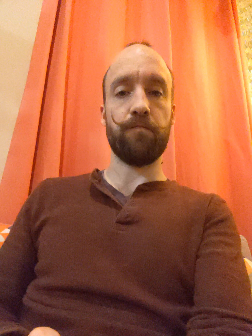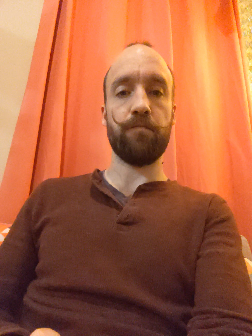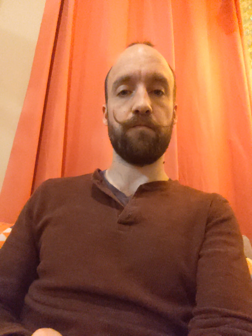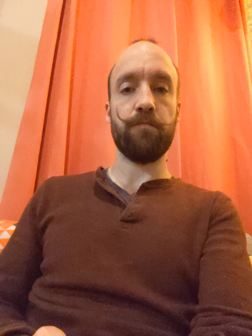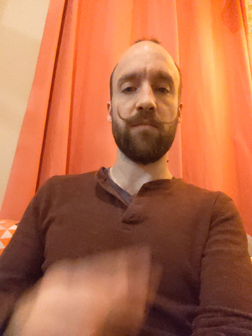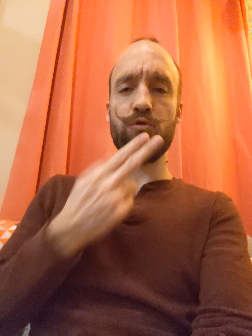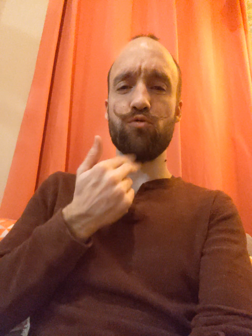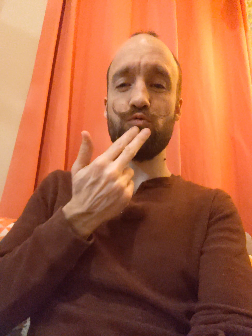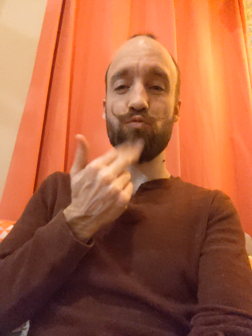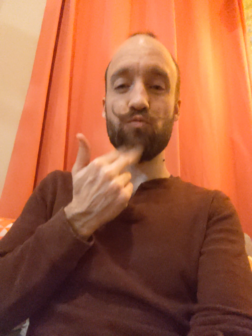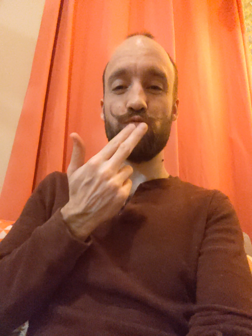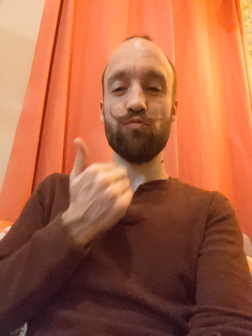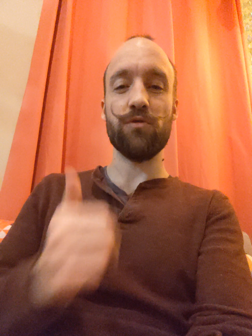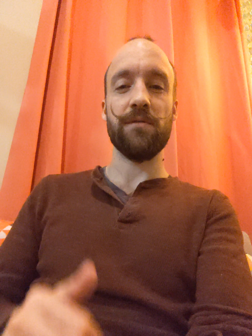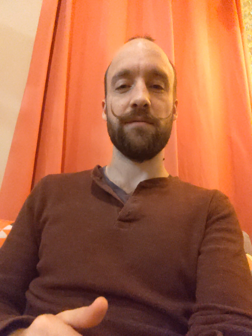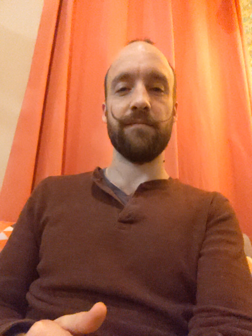cute